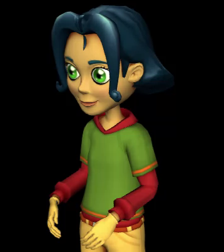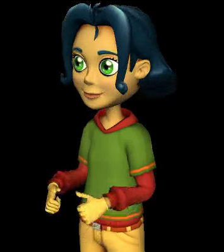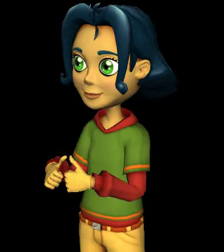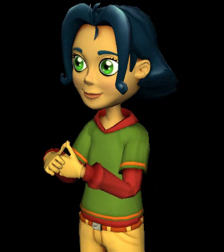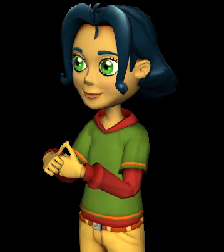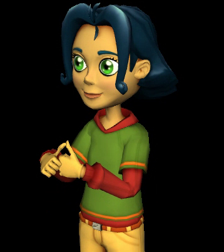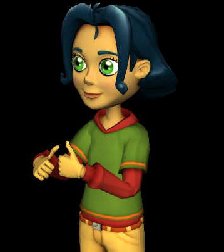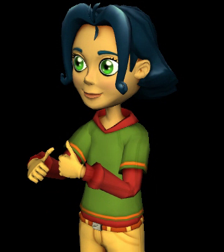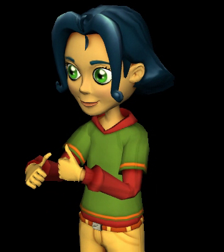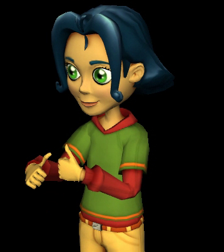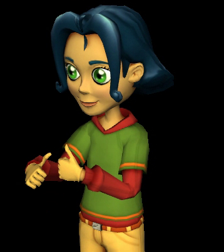مسافة